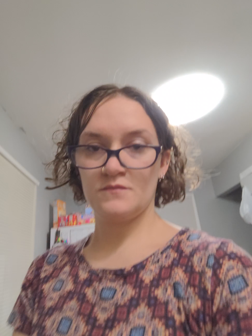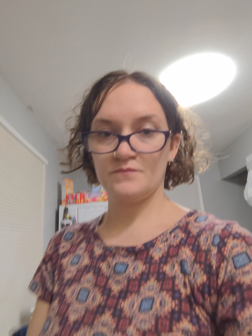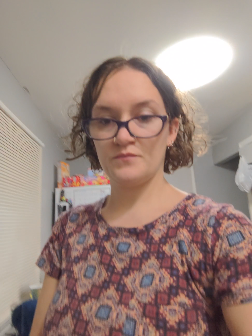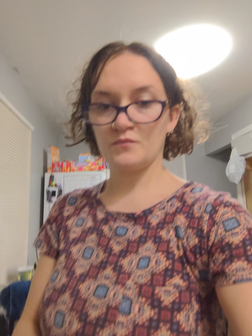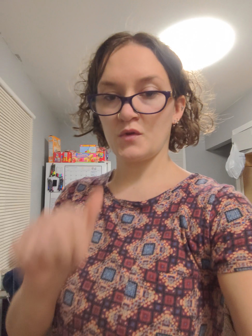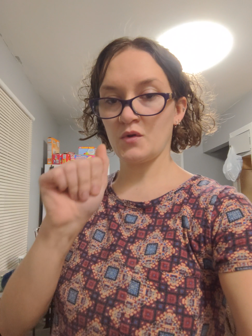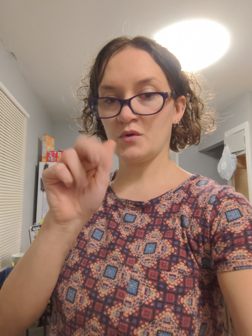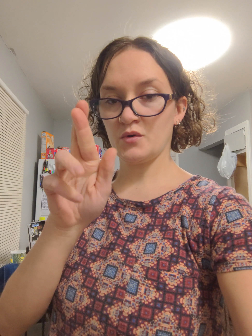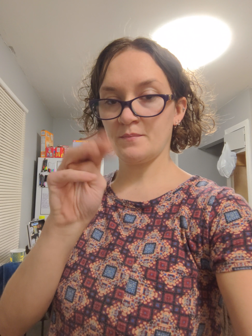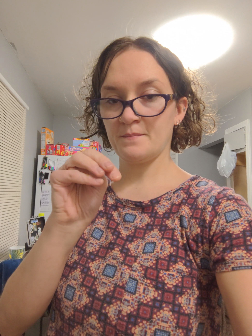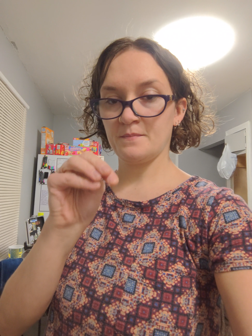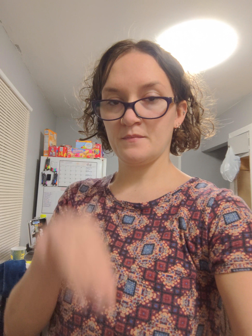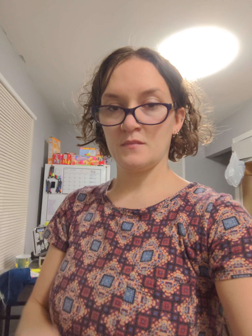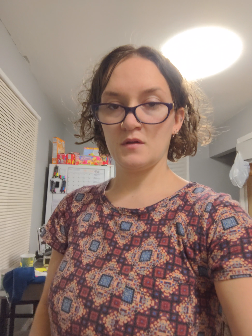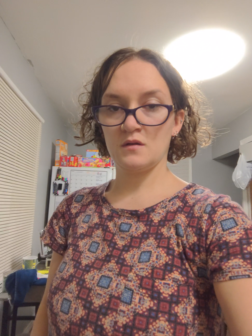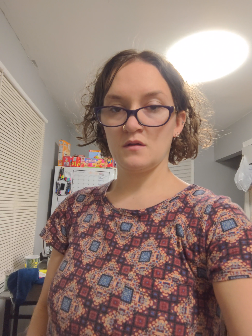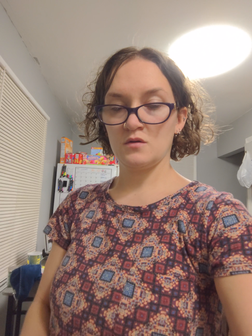arm